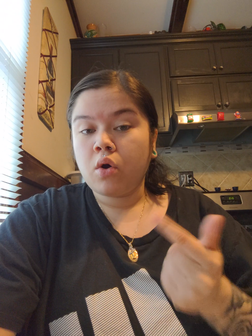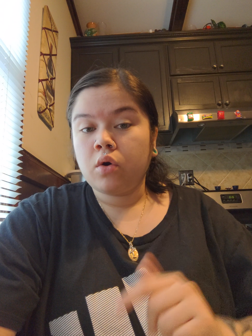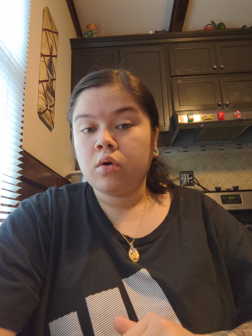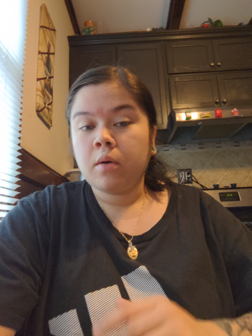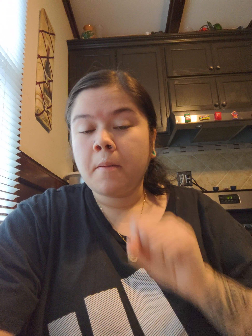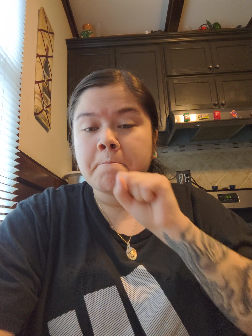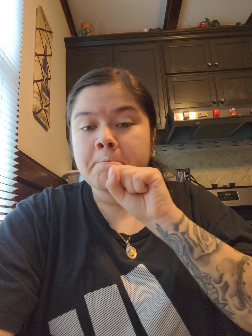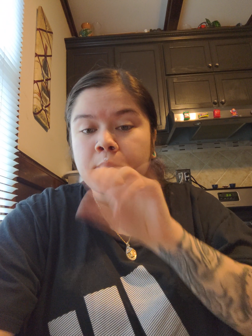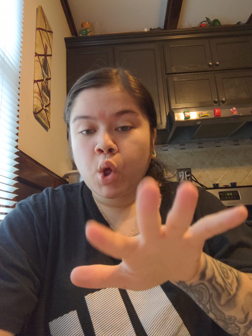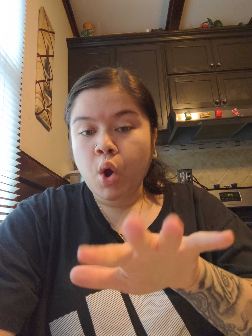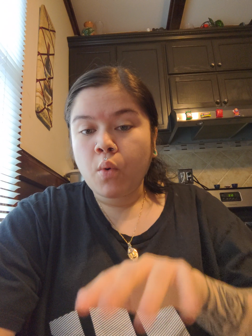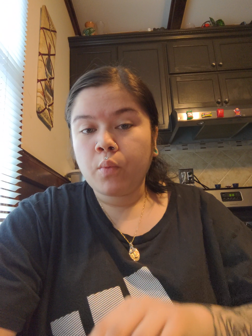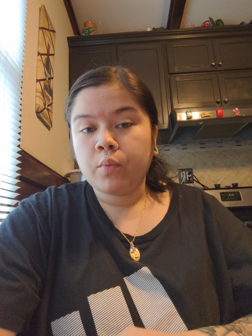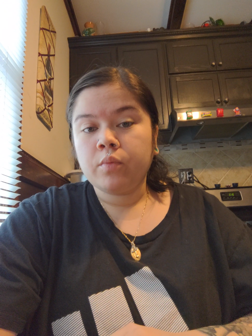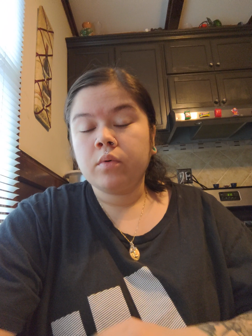blow